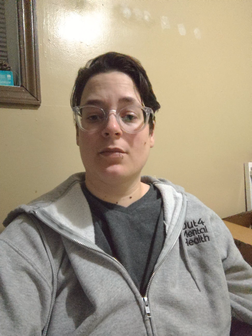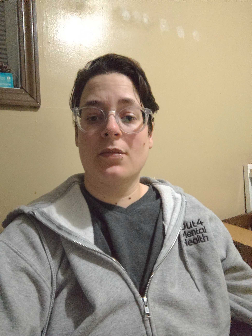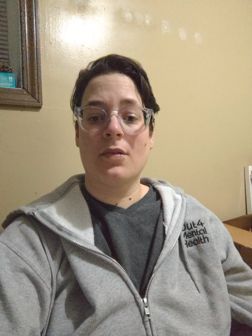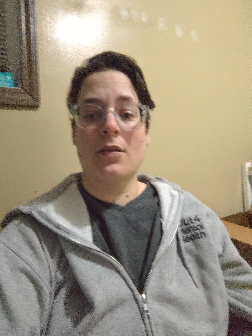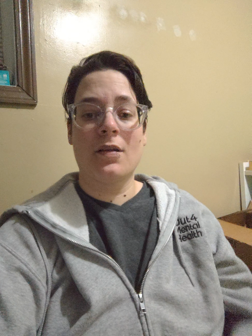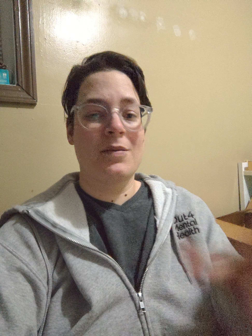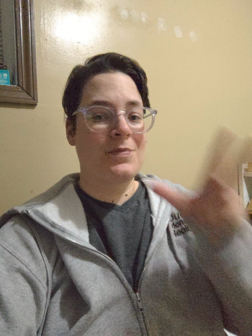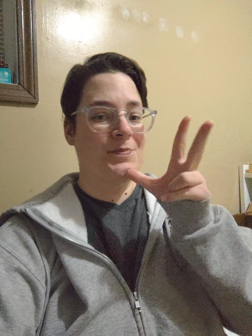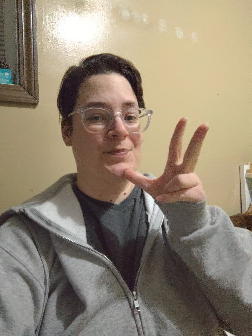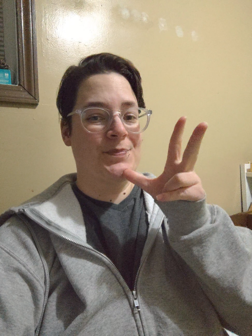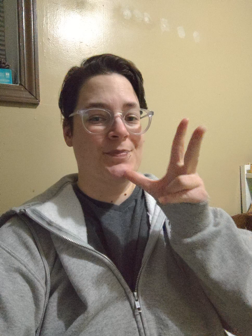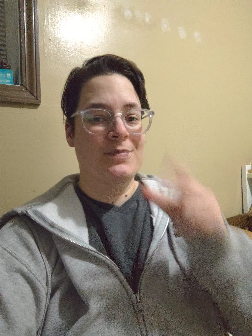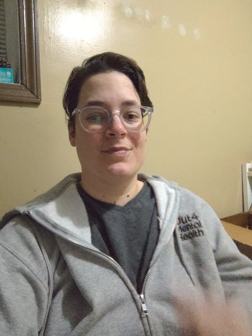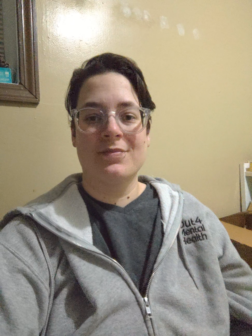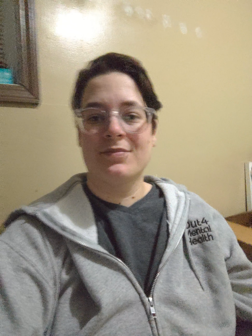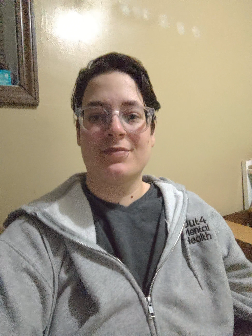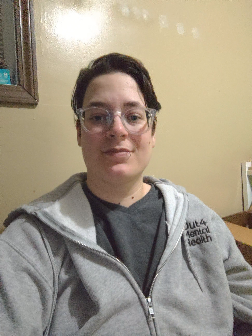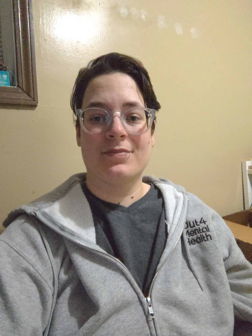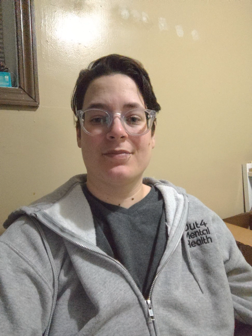hen